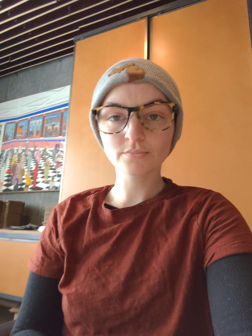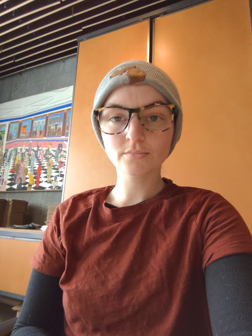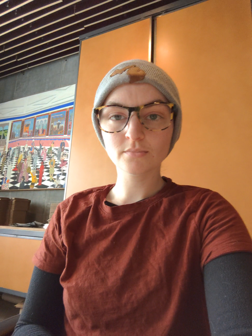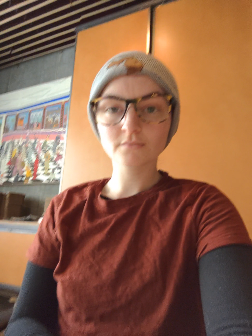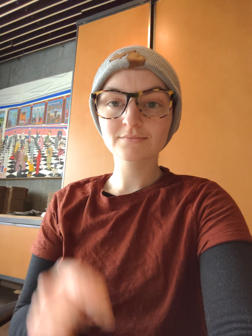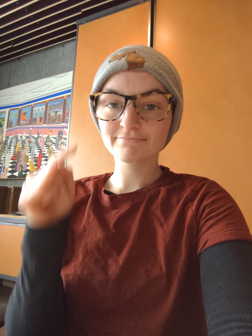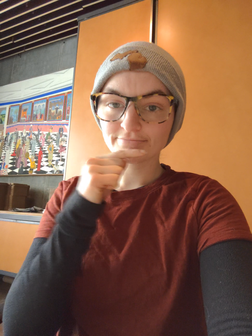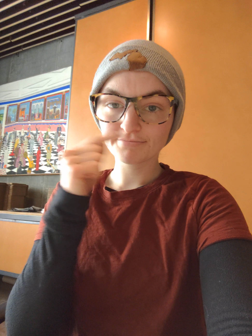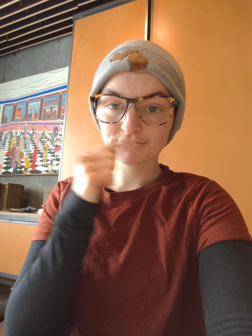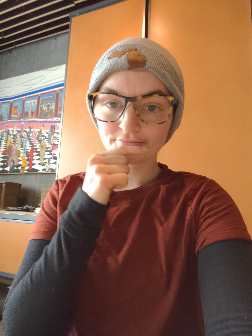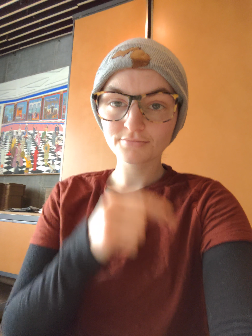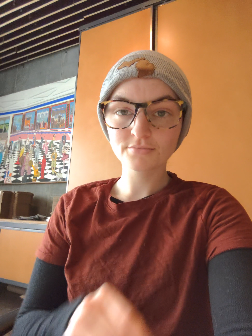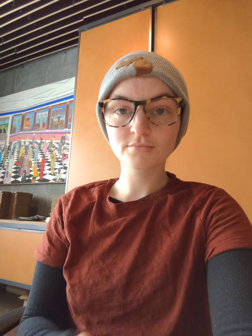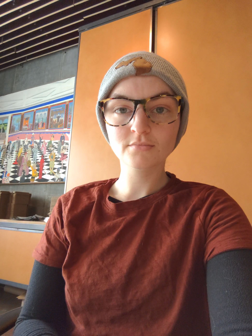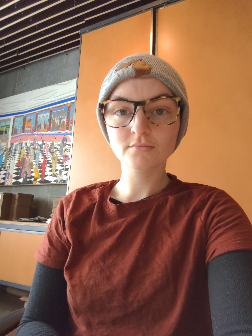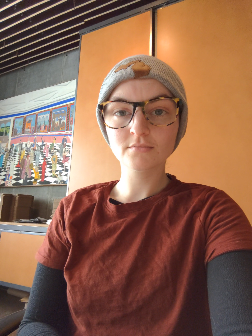toothbrush